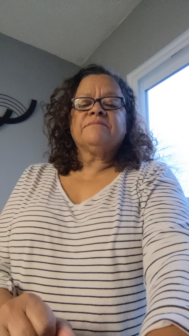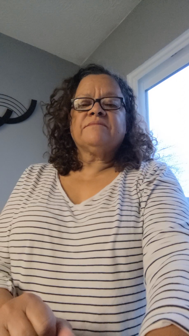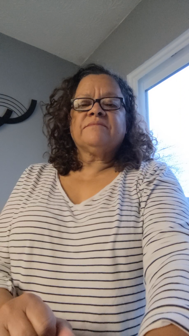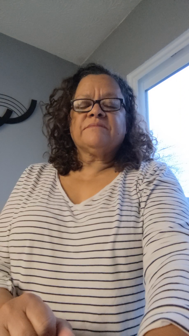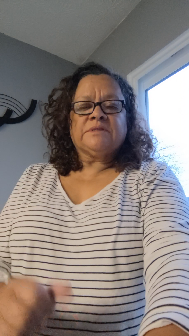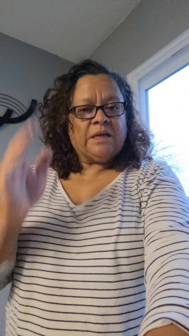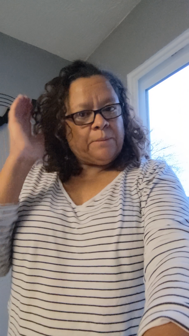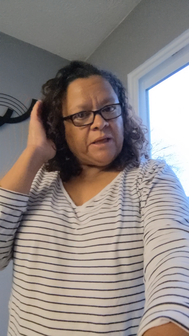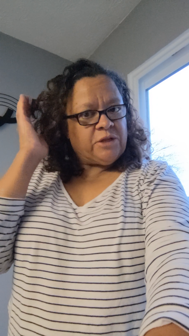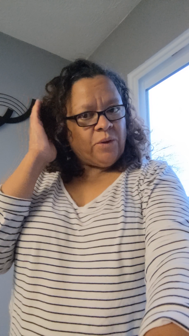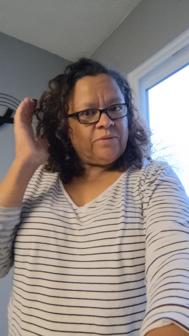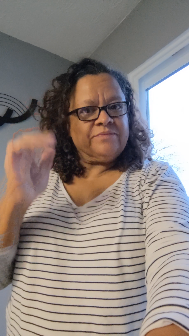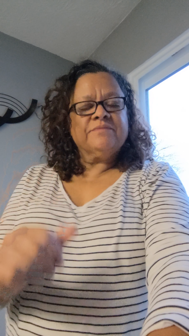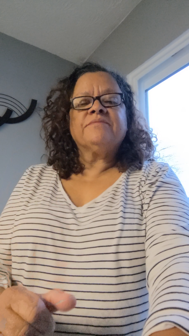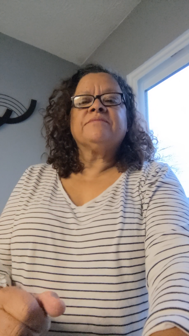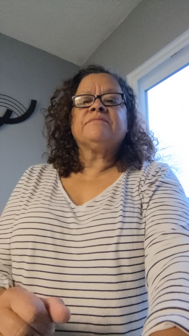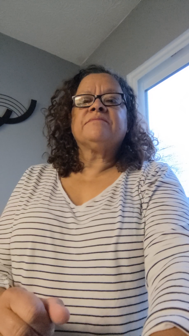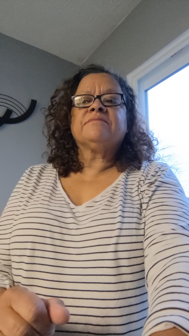pillow